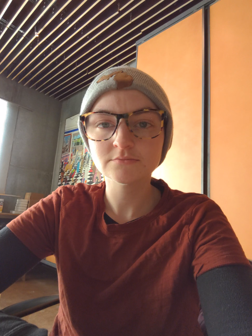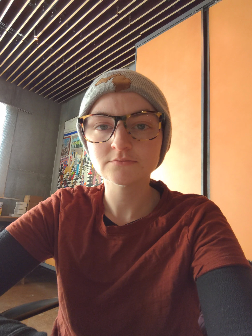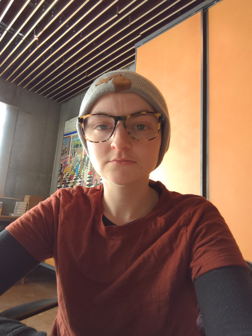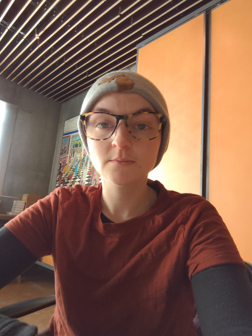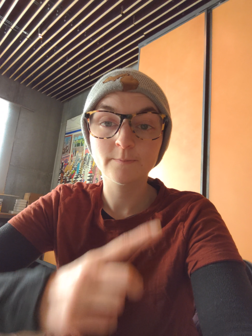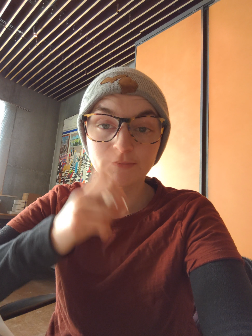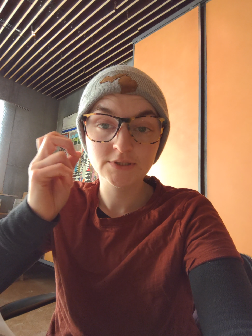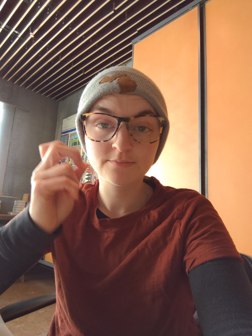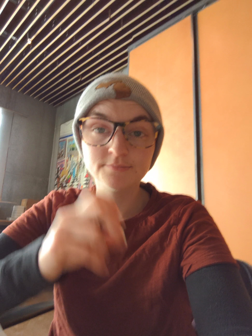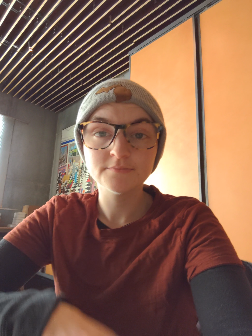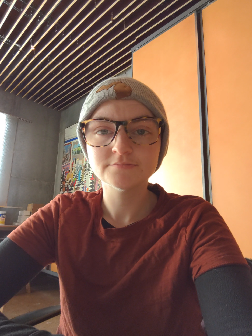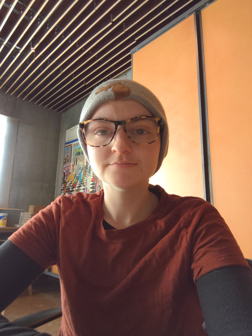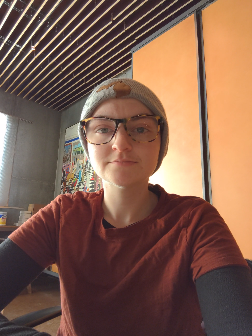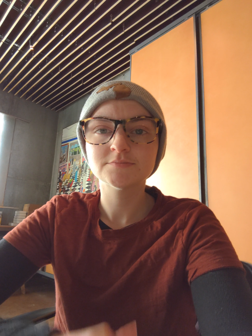because